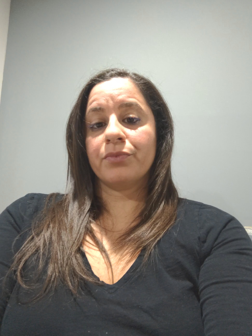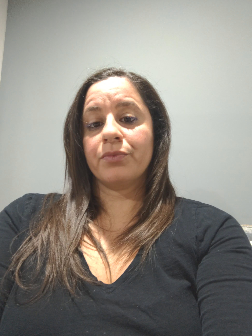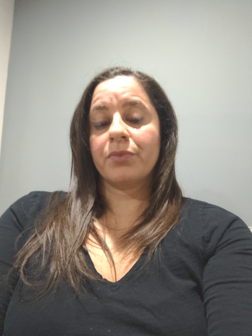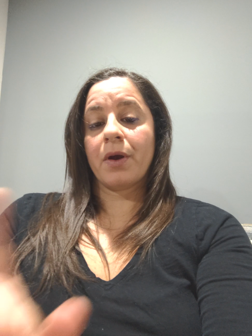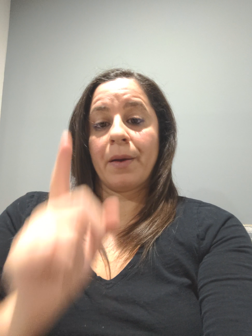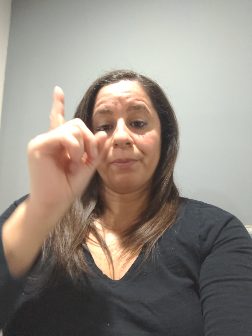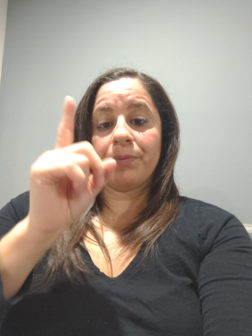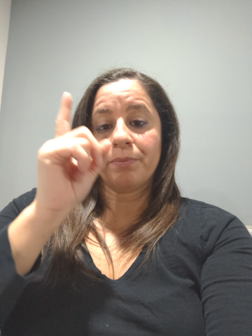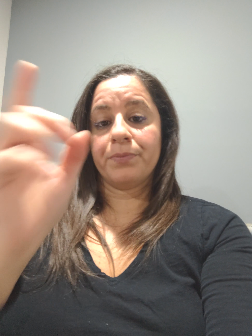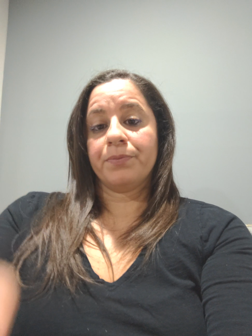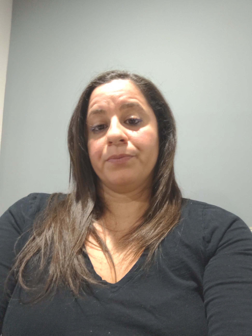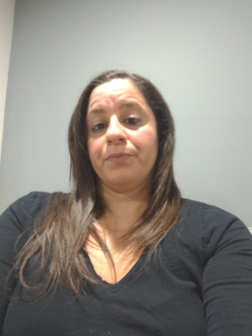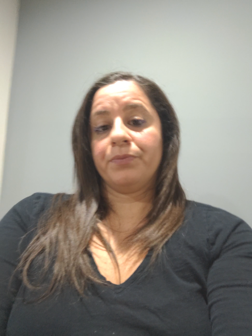up